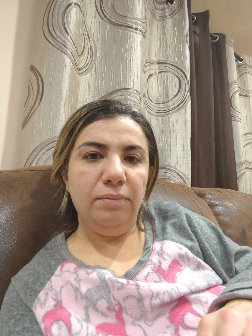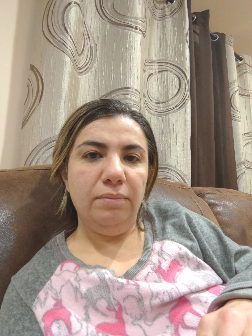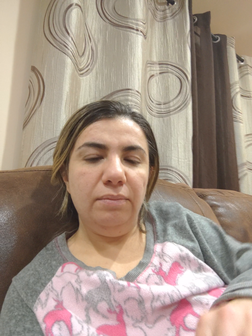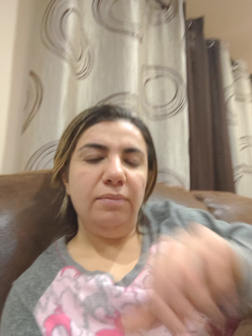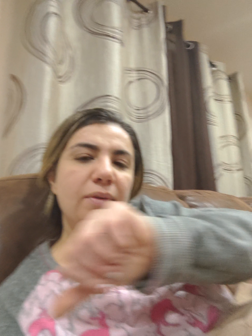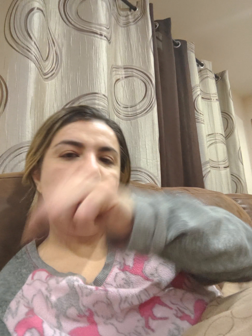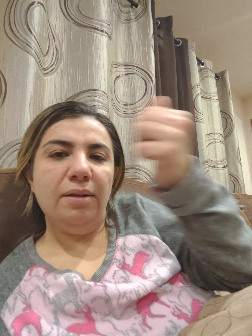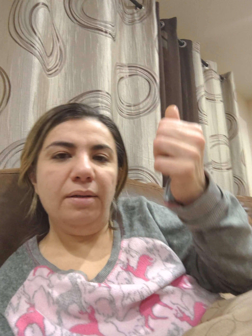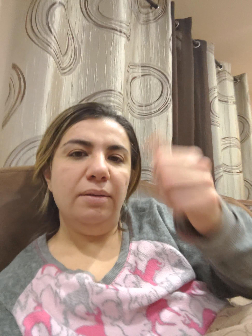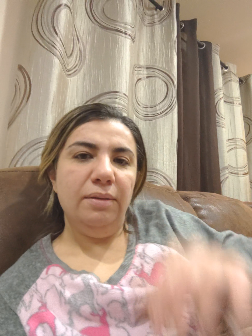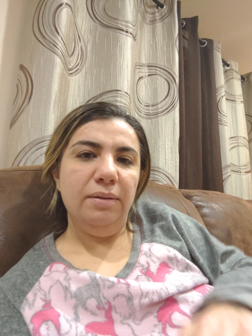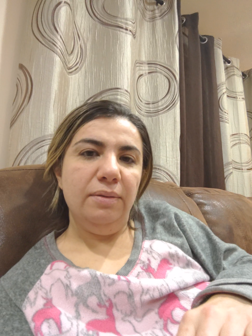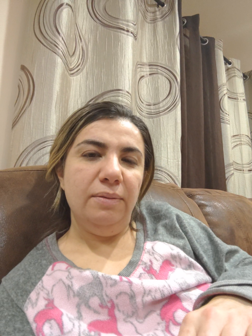another